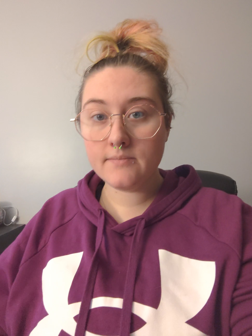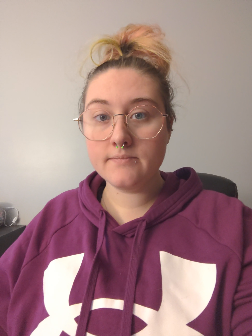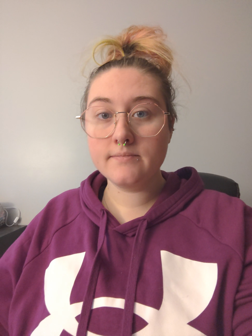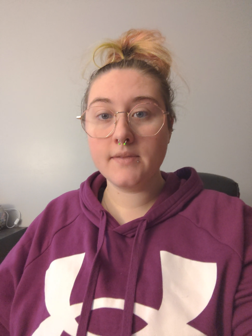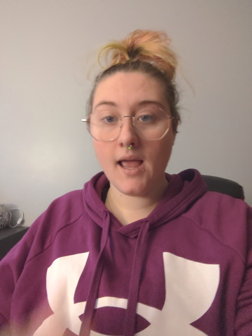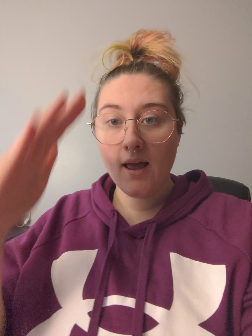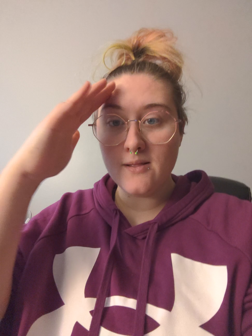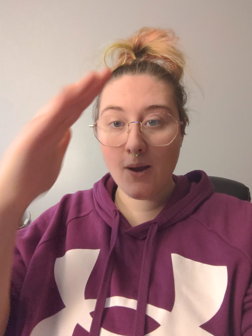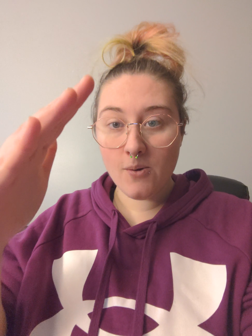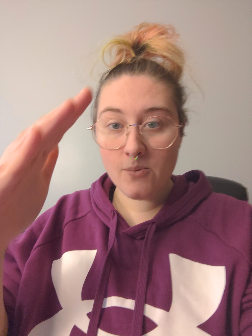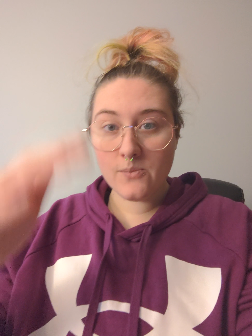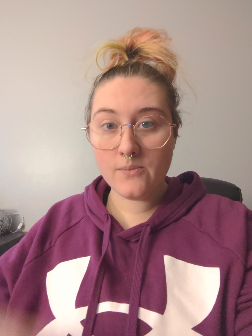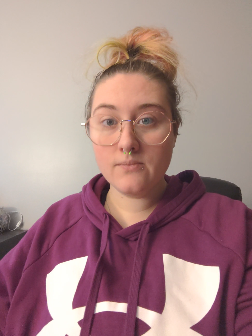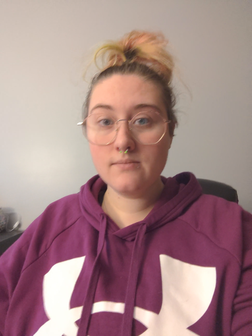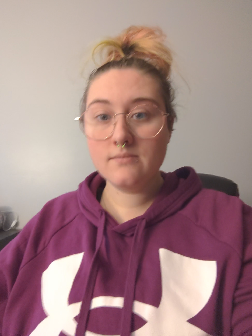hello